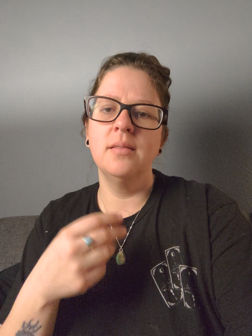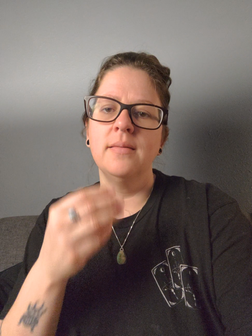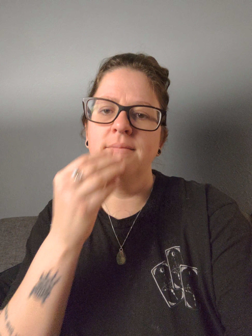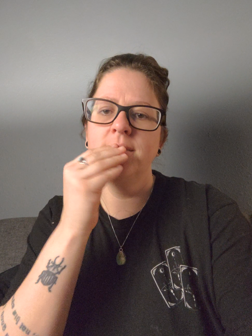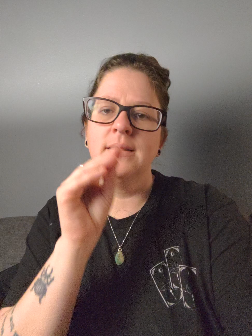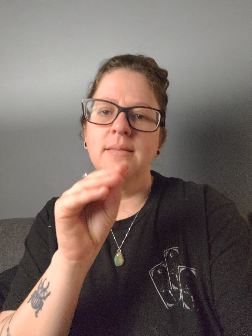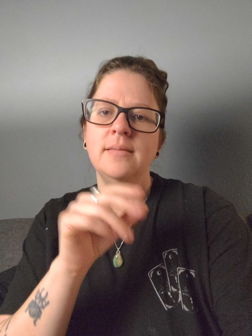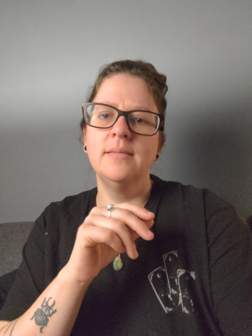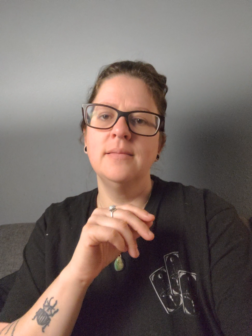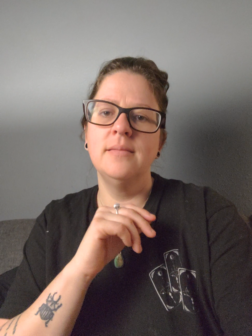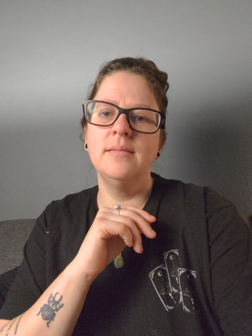kiss